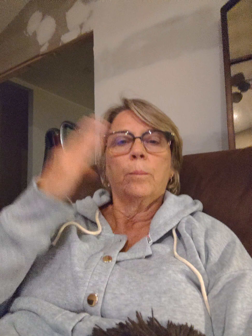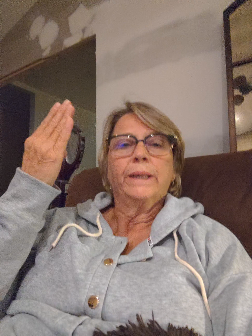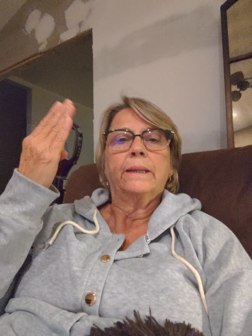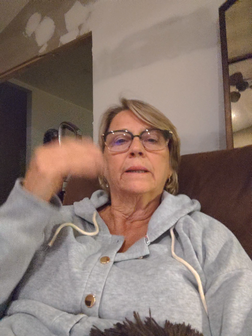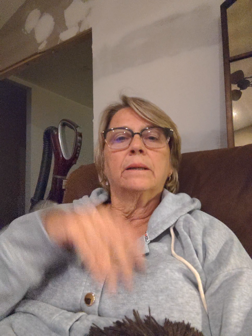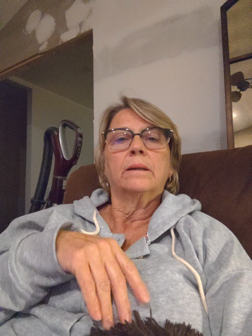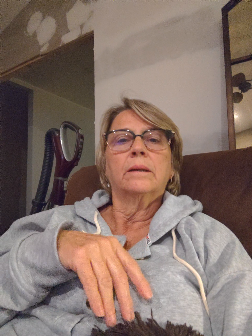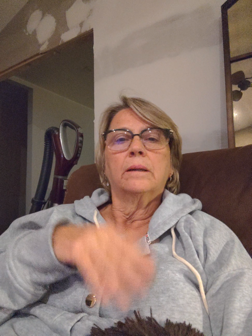open